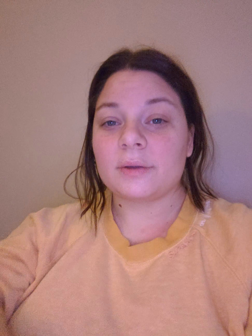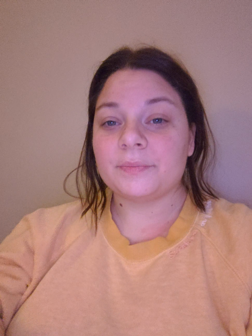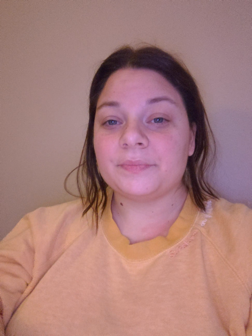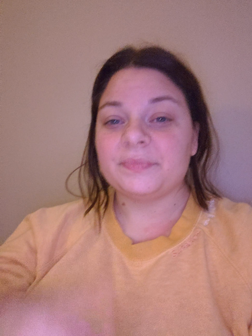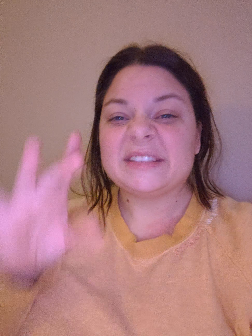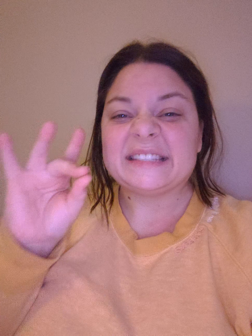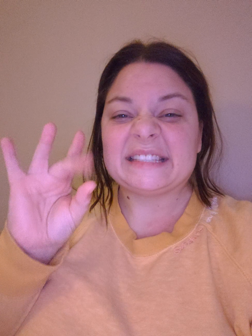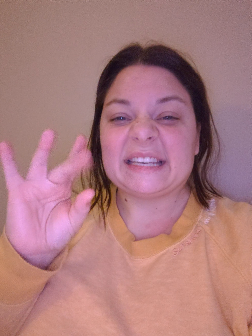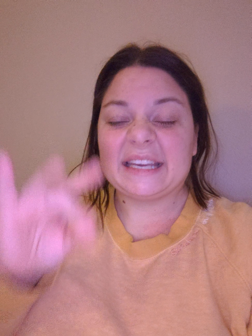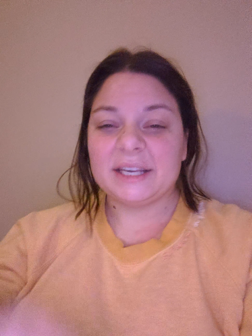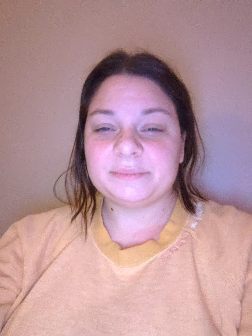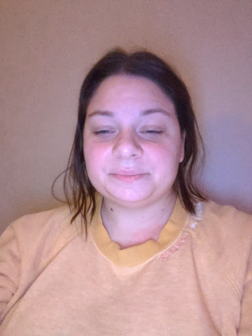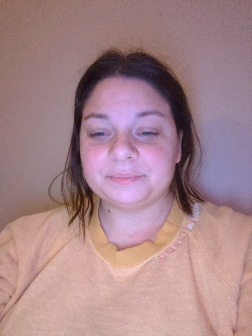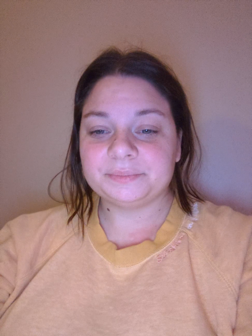sticky